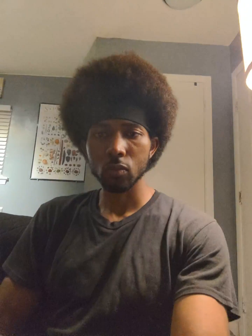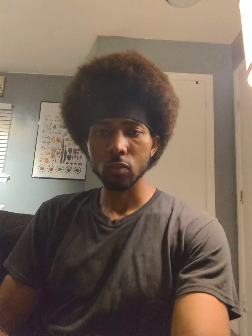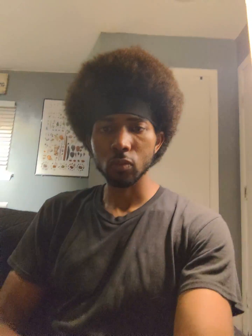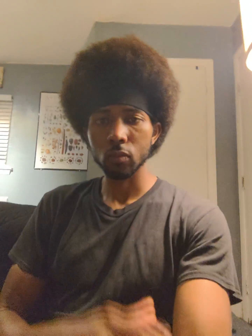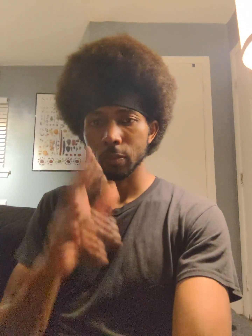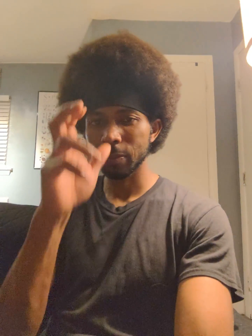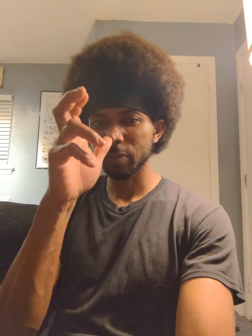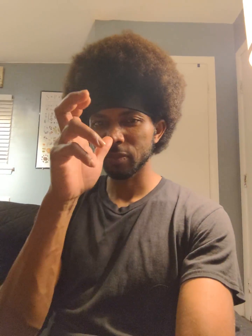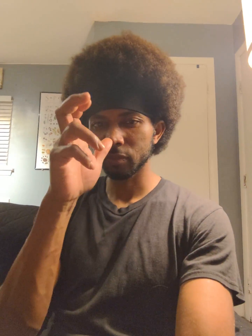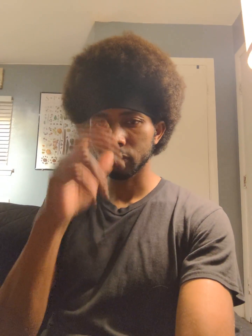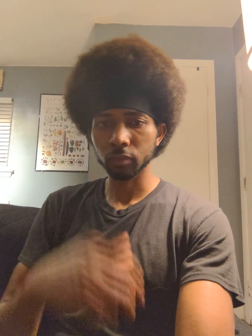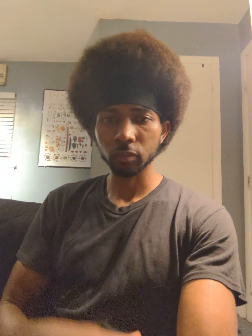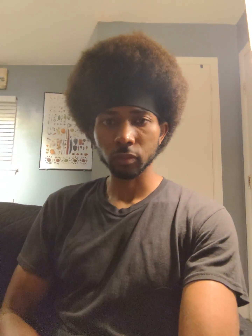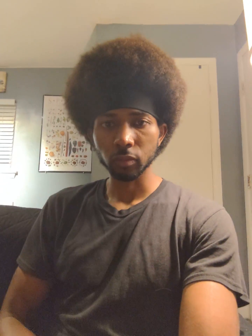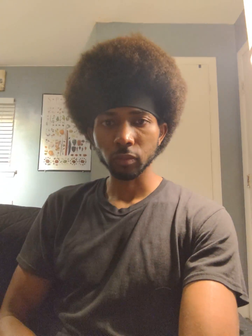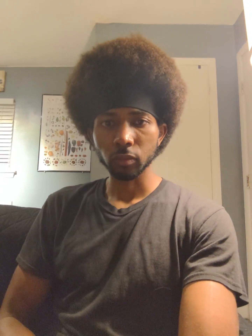ant